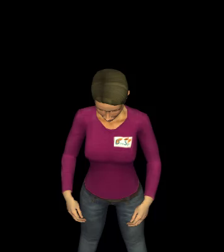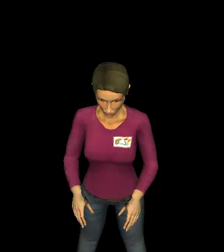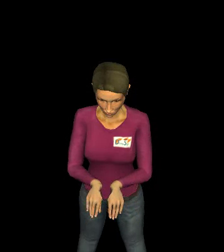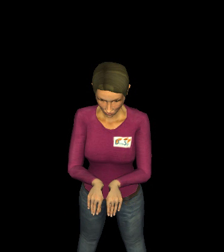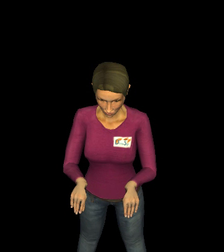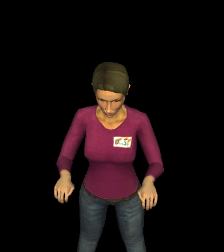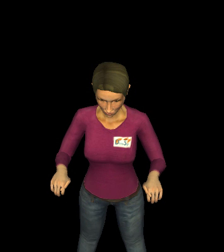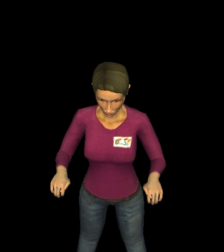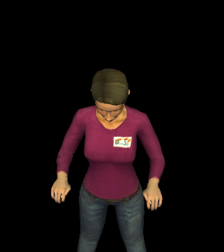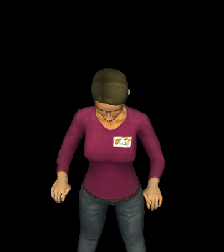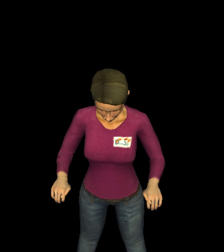أريكة